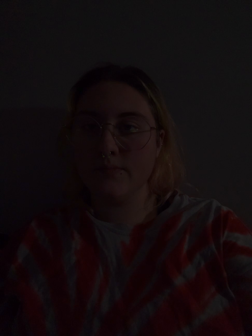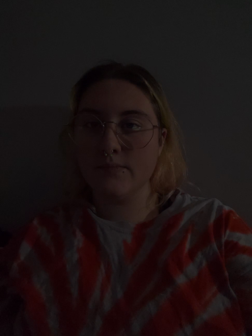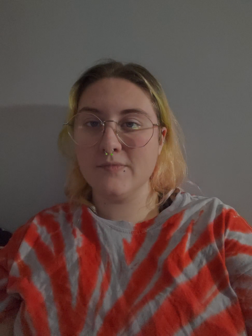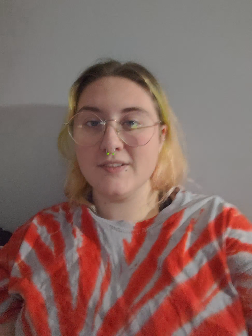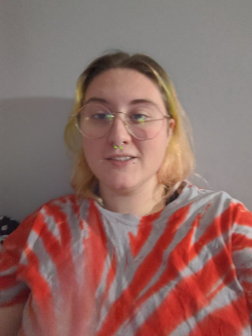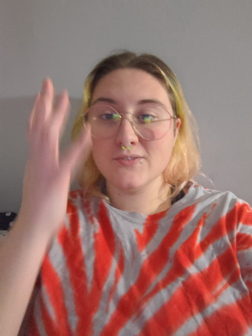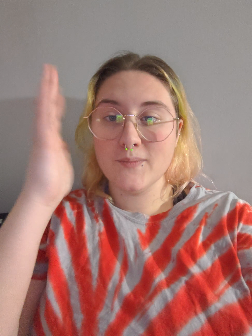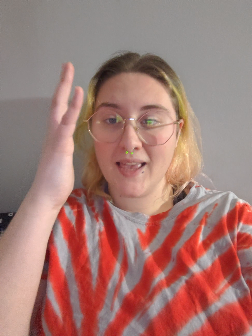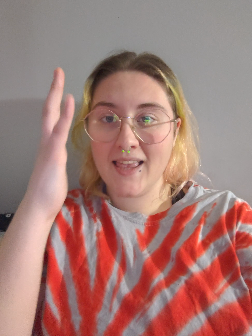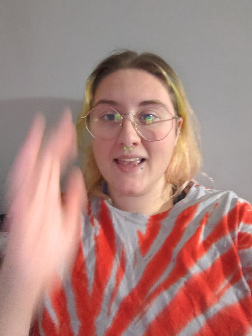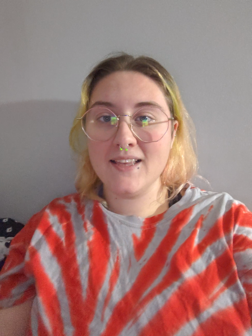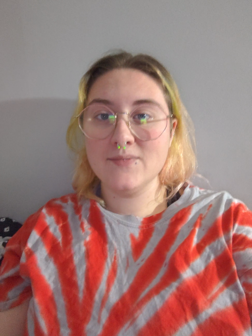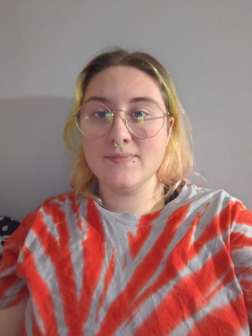tree